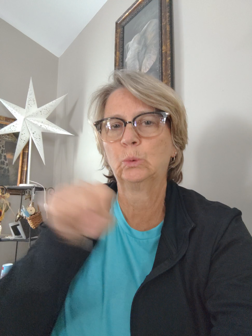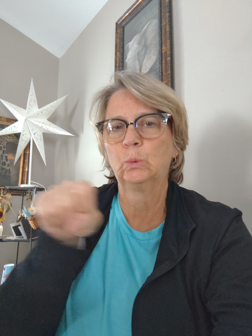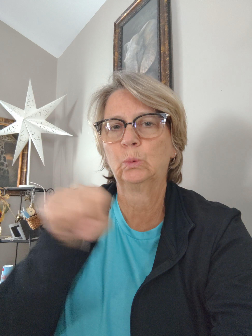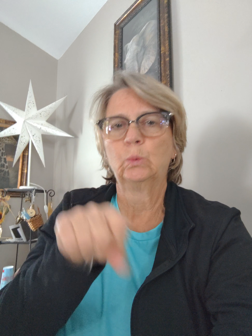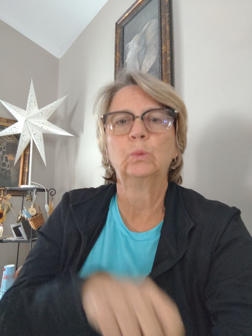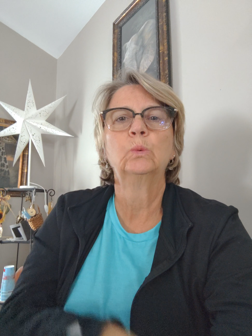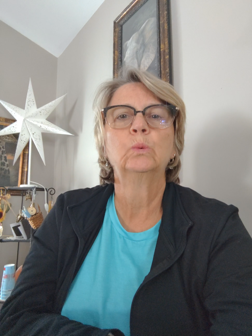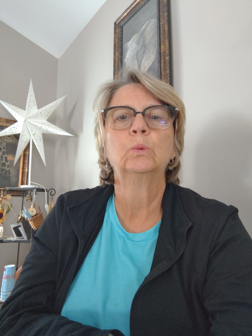shoe